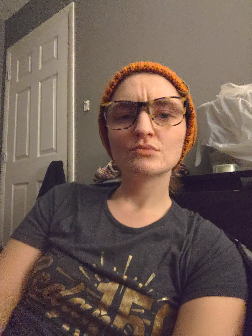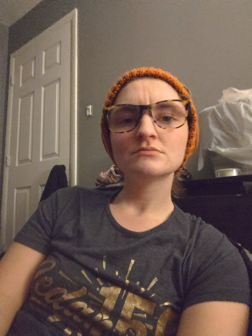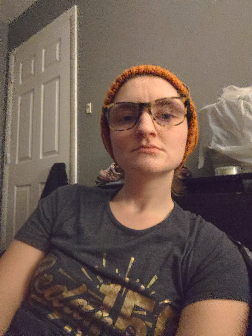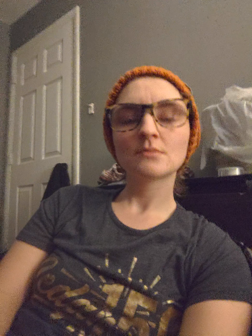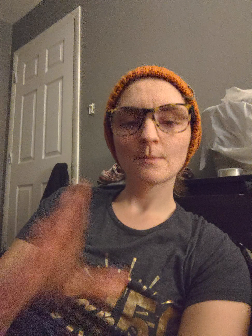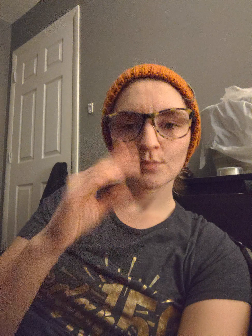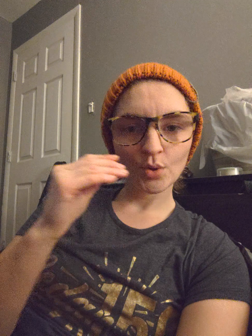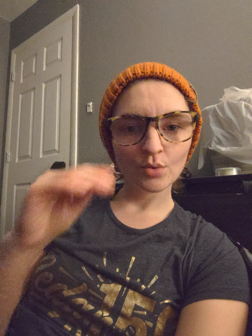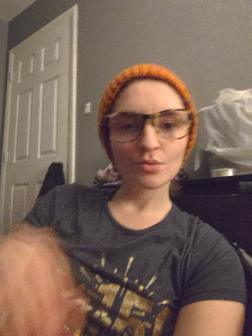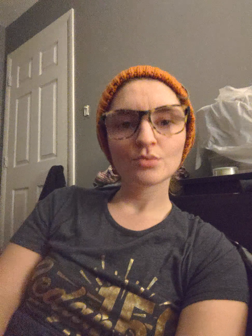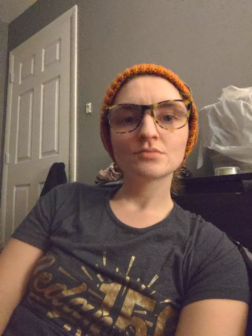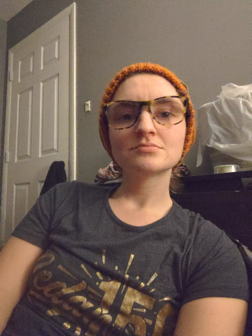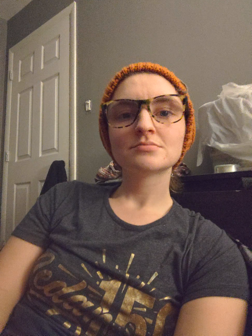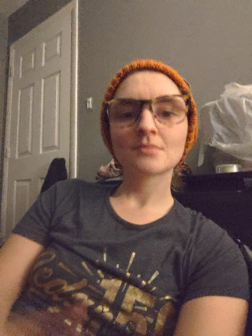boy